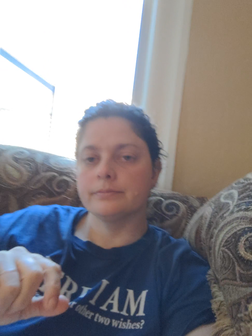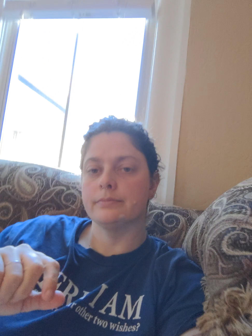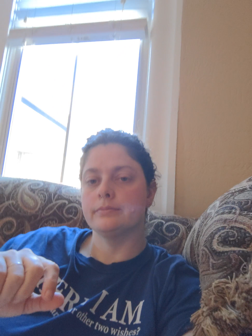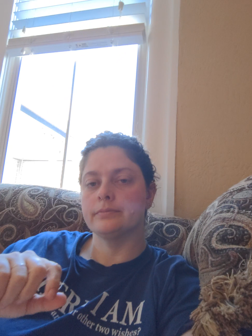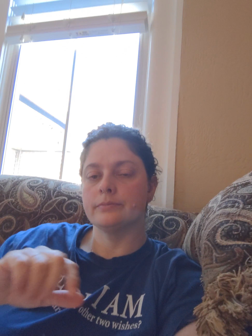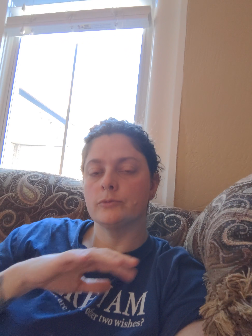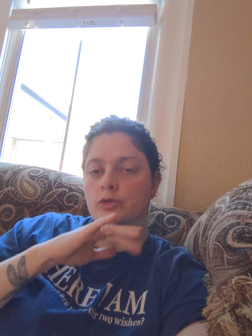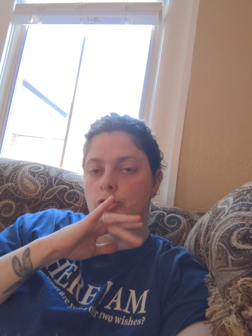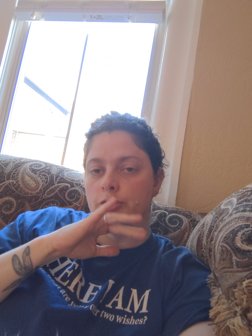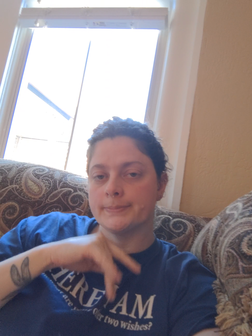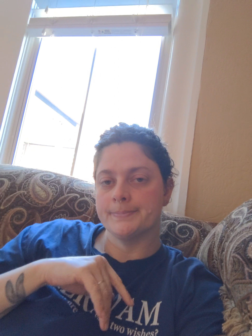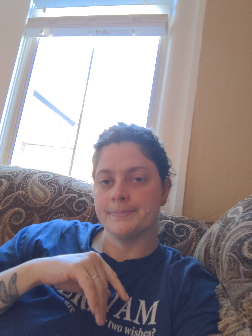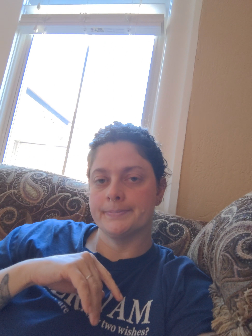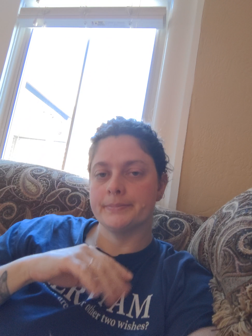dirty